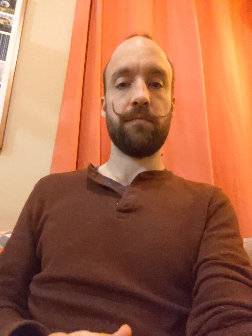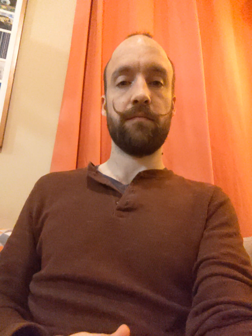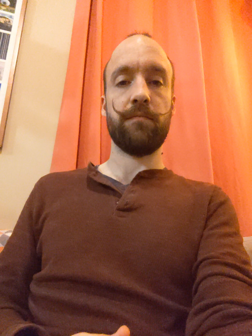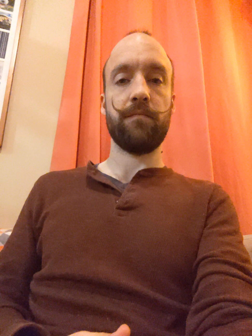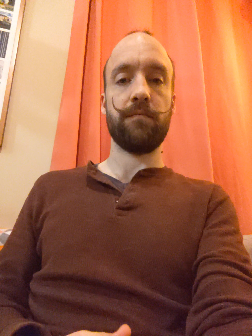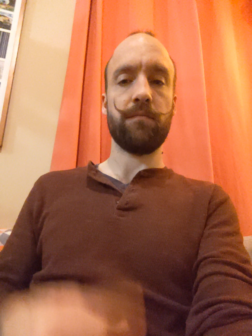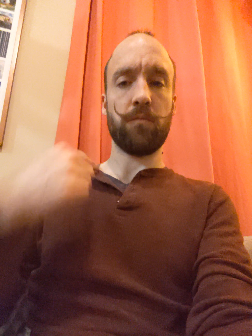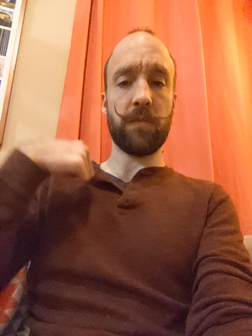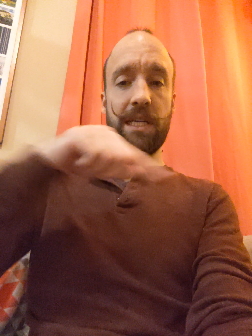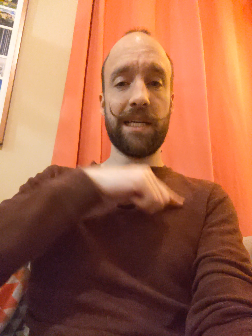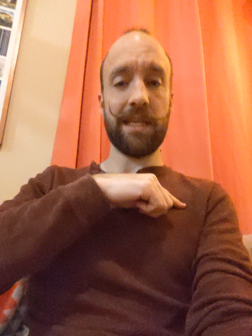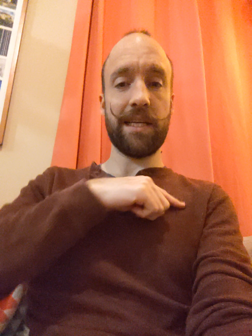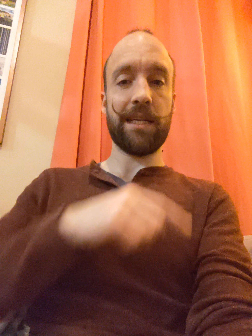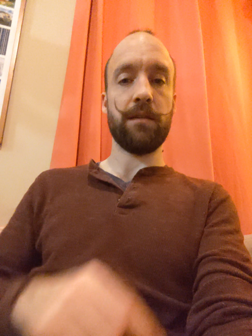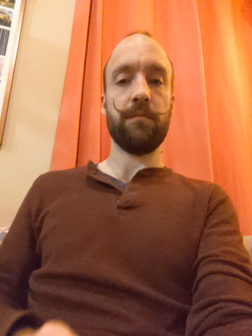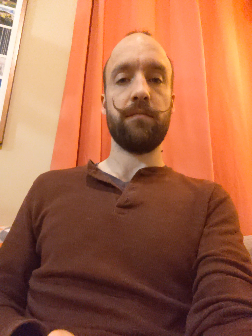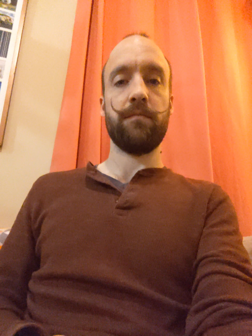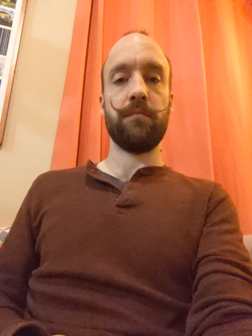we